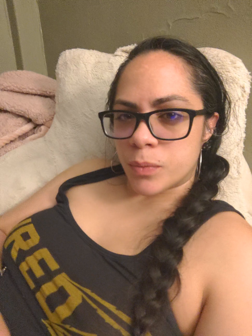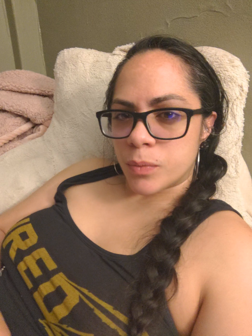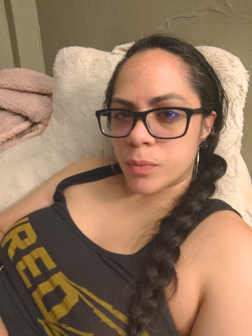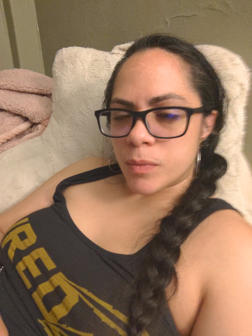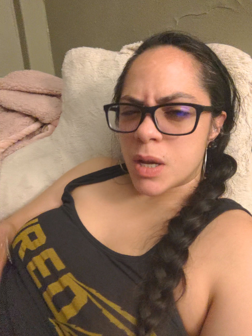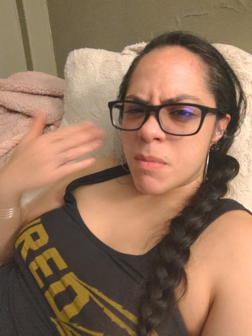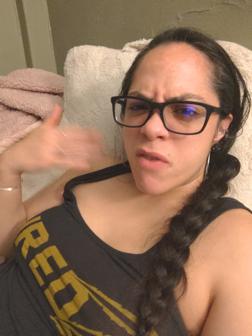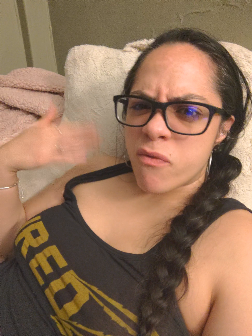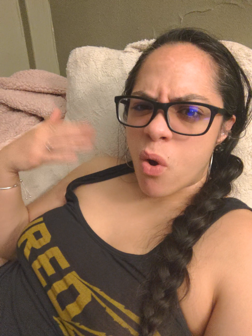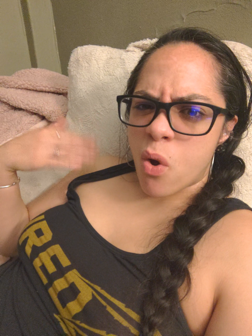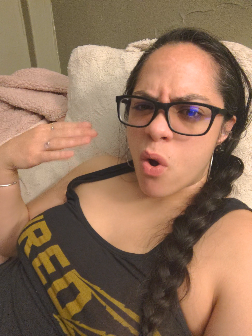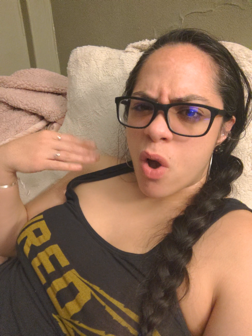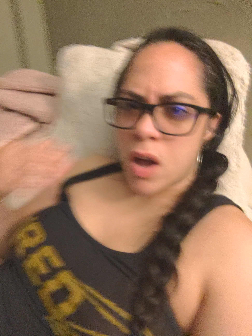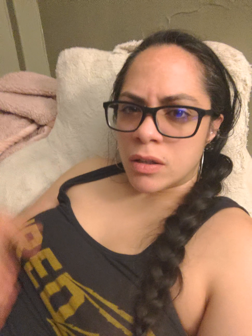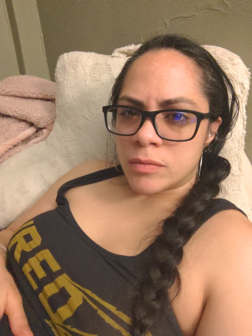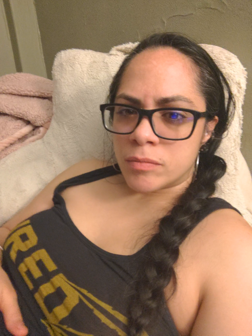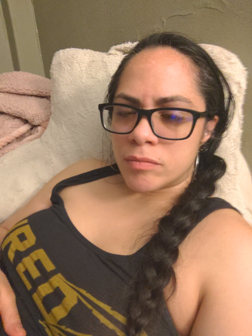before